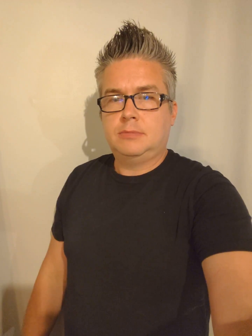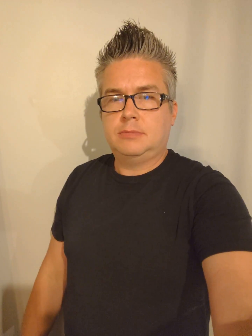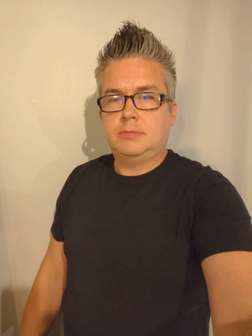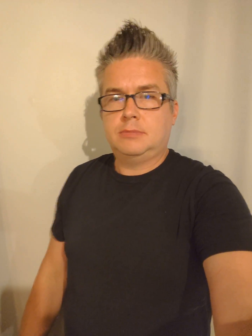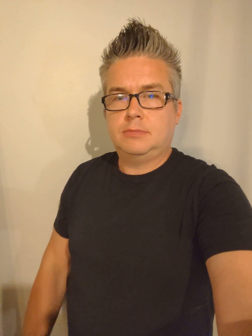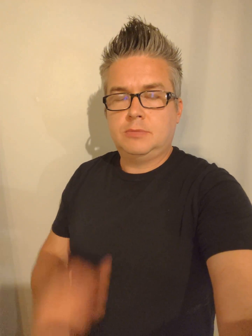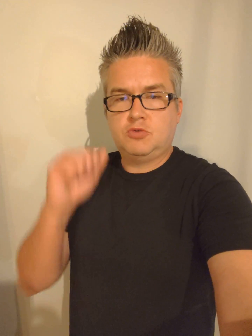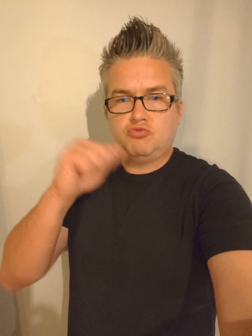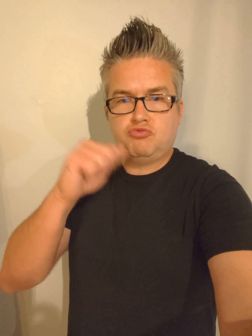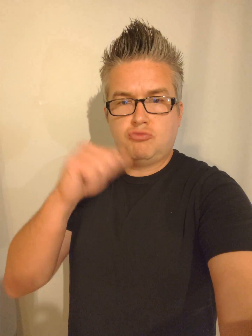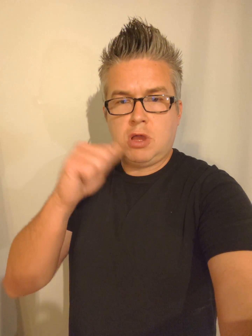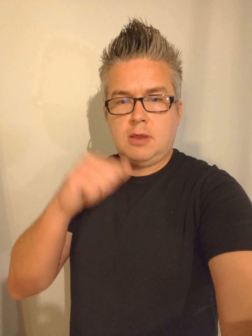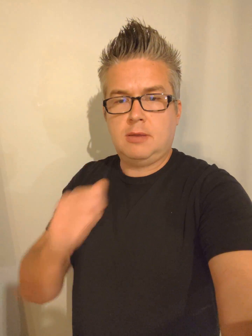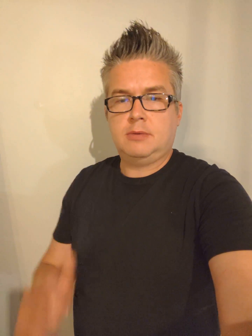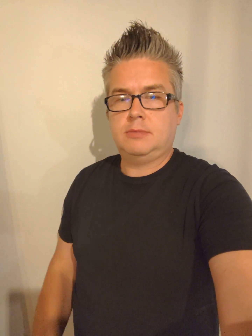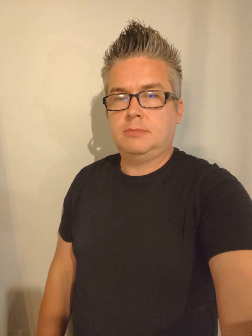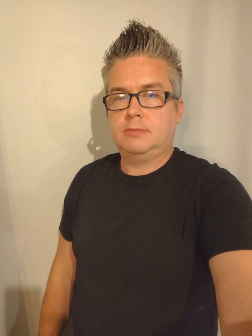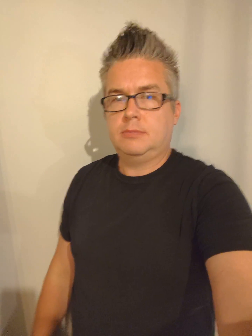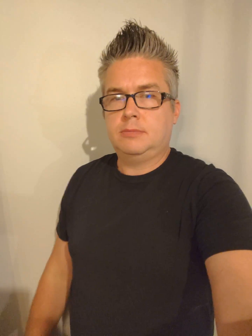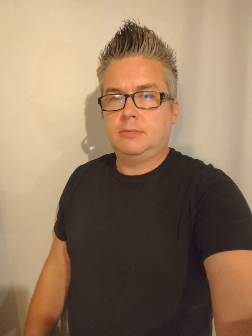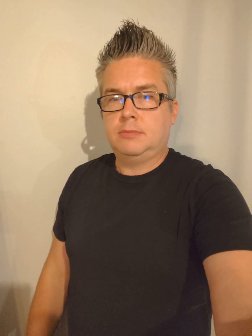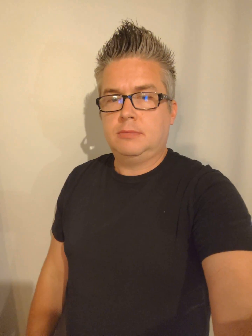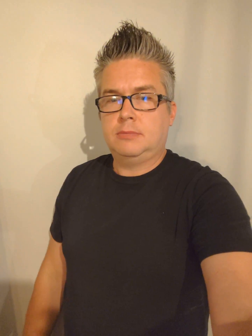rock